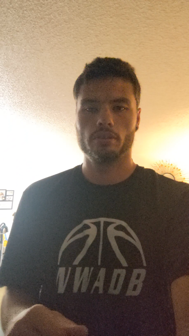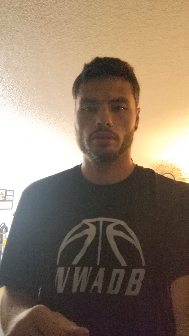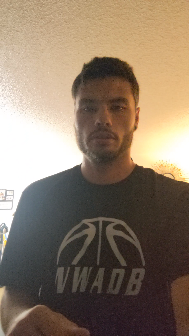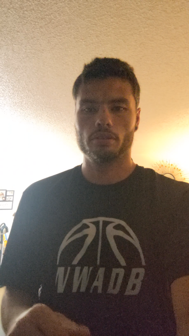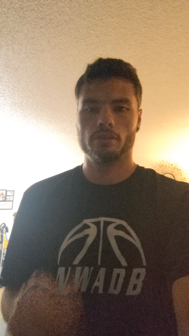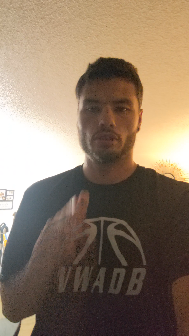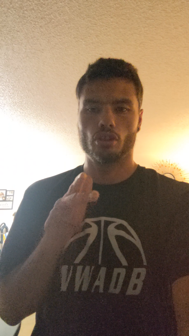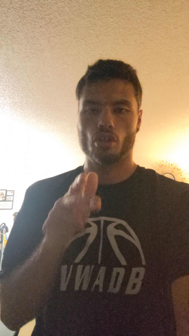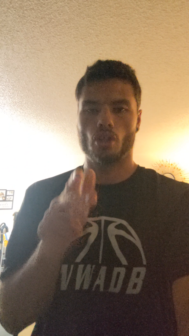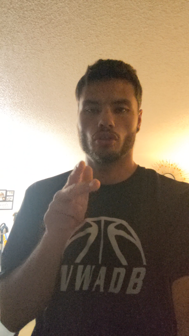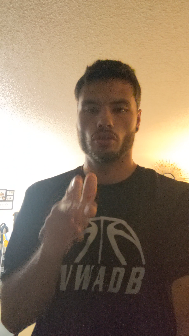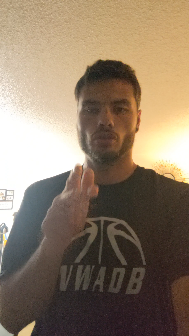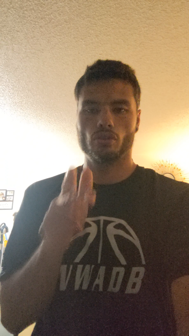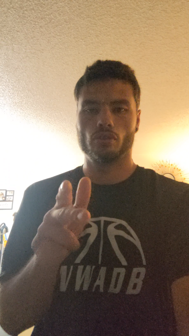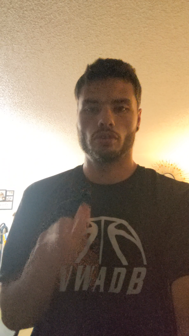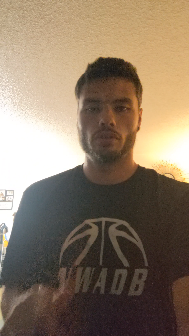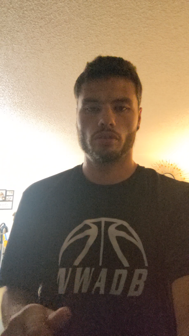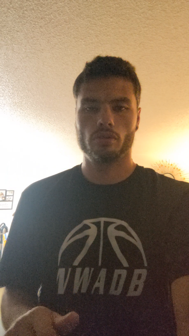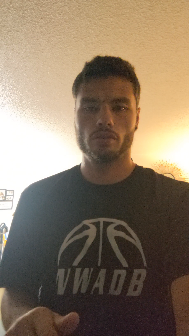garage